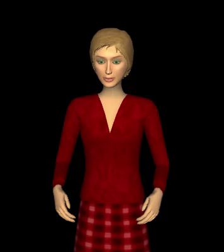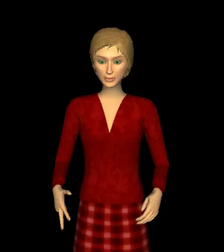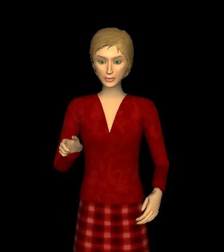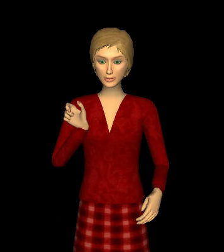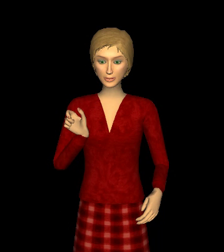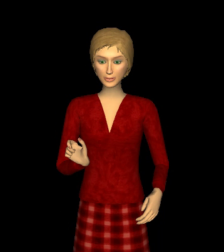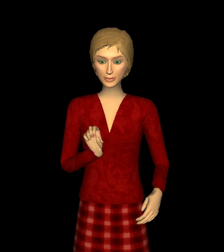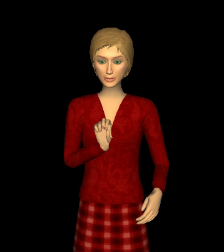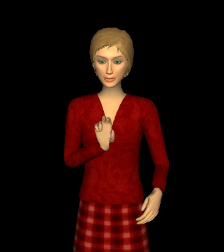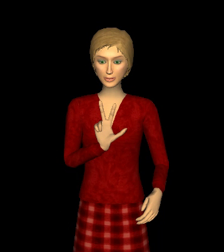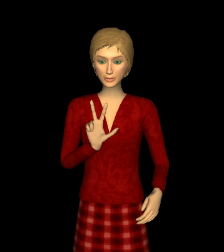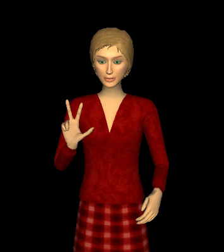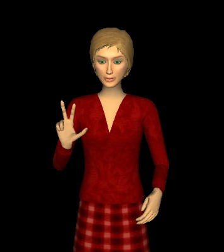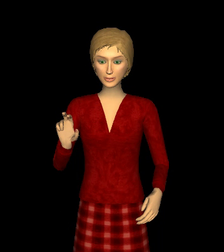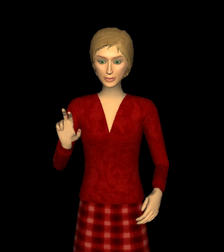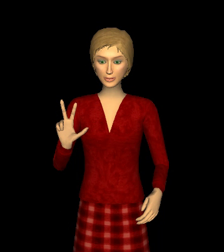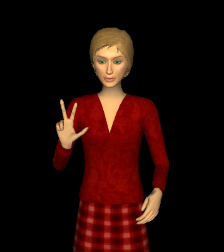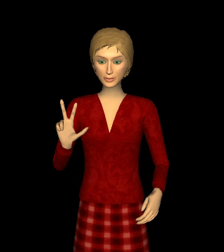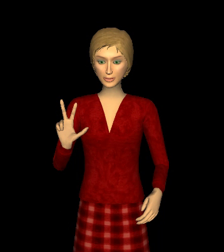راكب